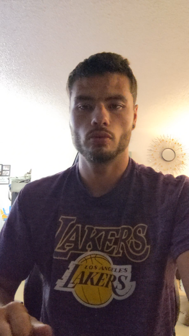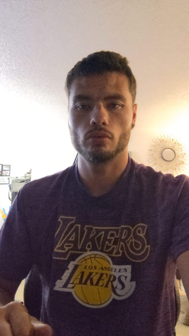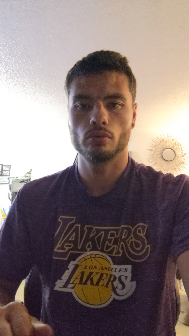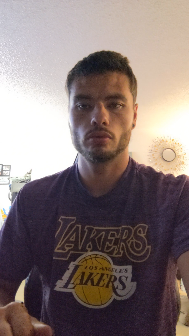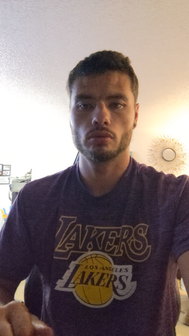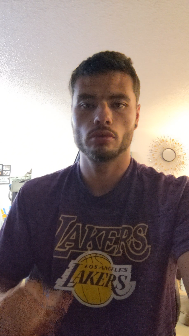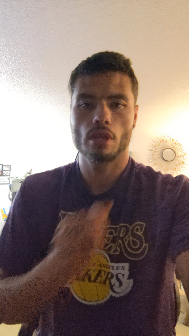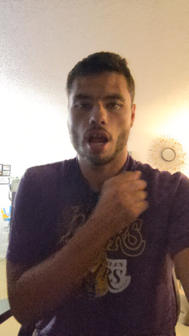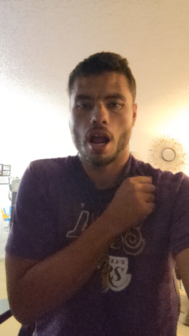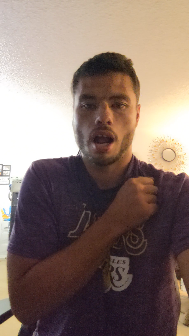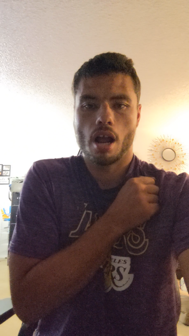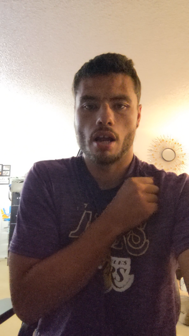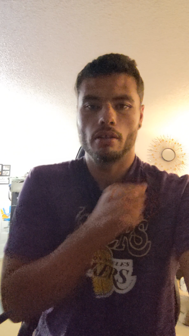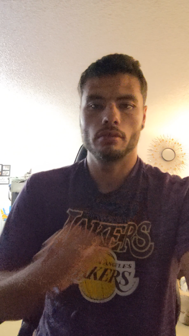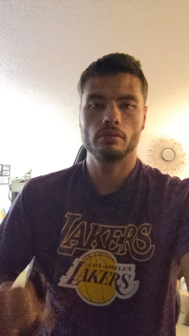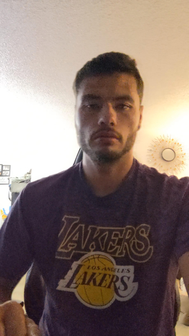hug